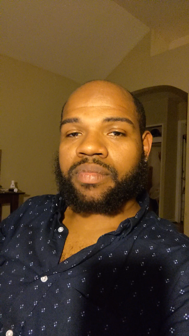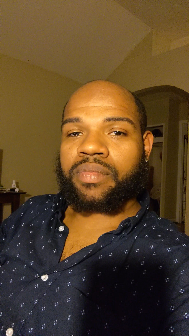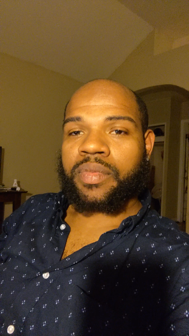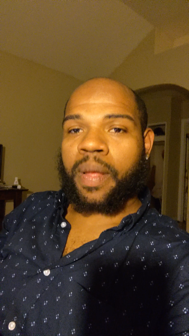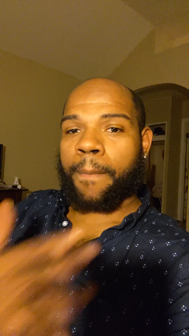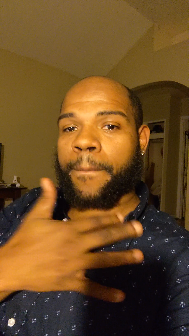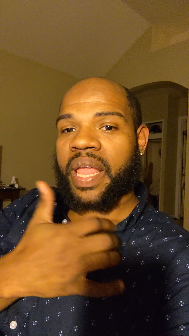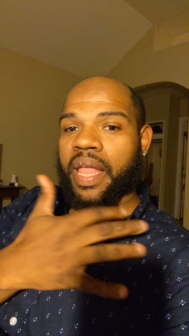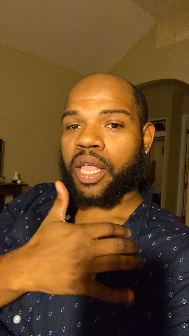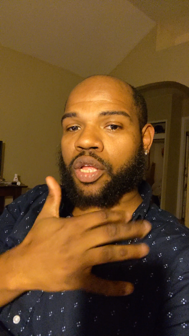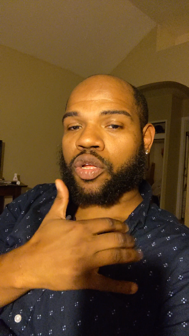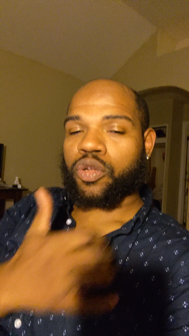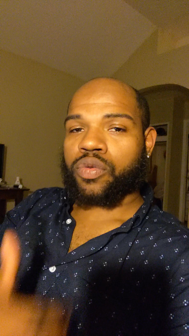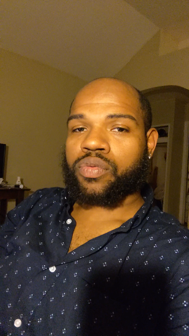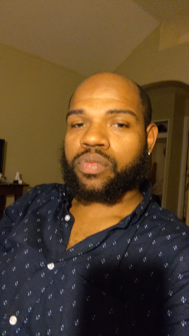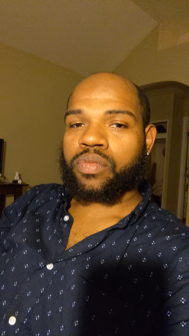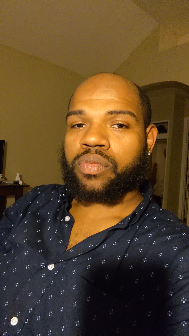bear